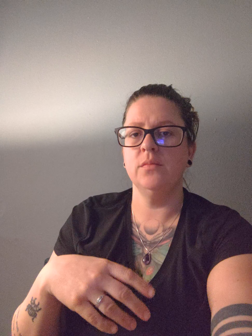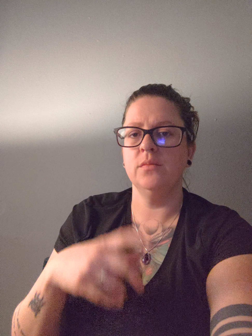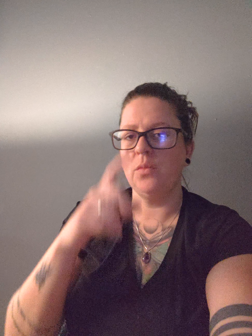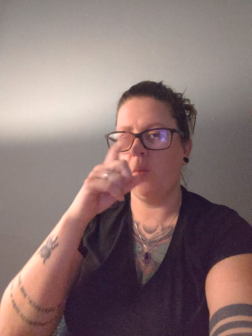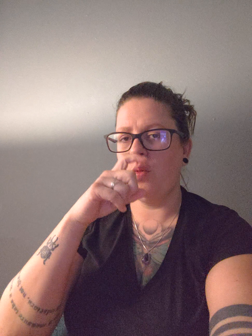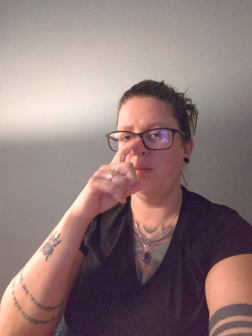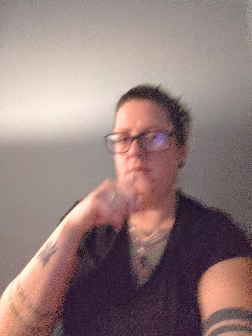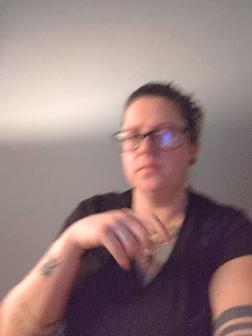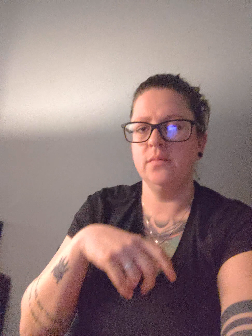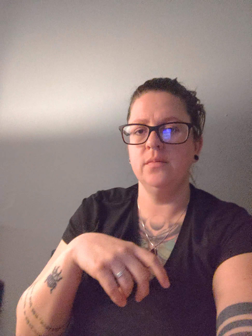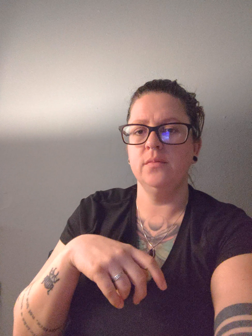doll